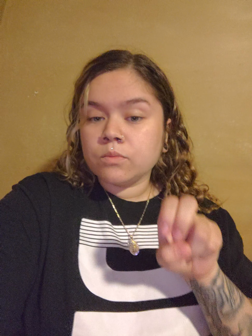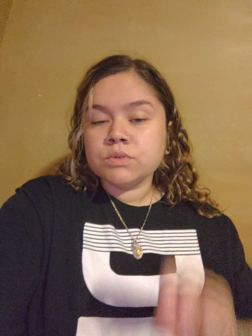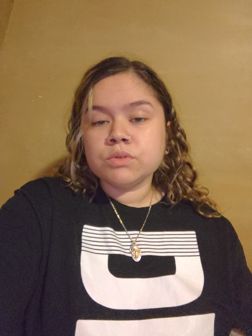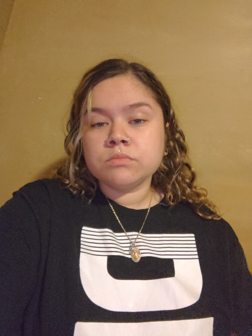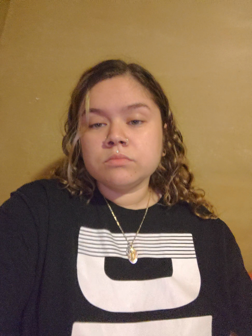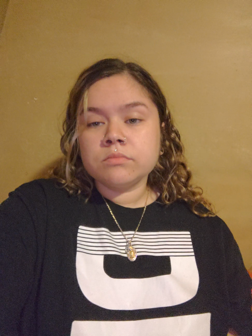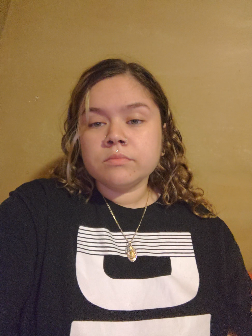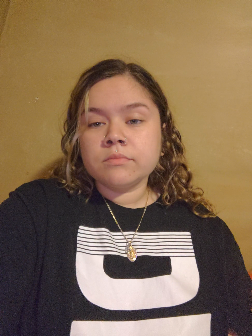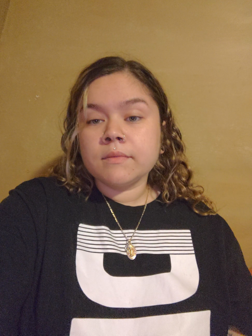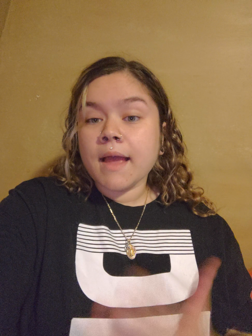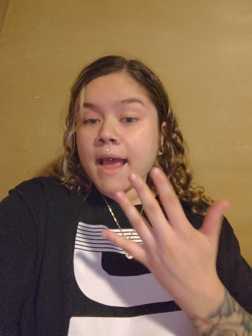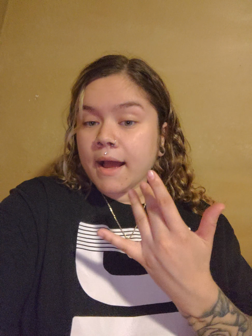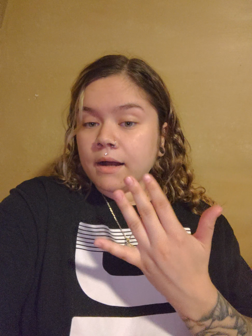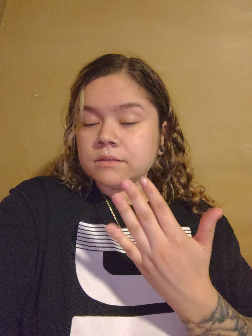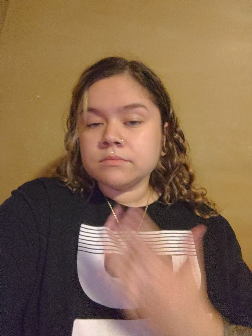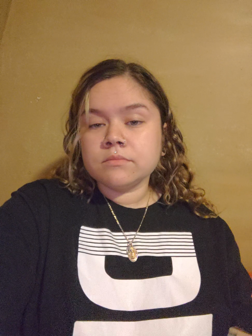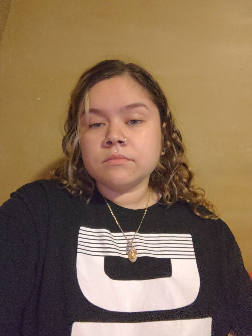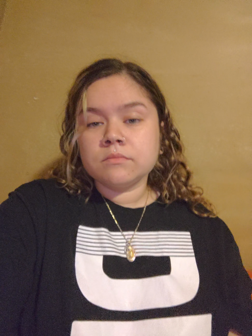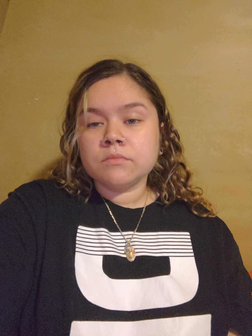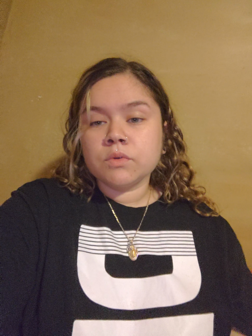hand